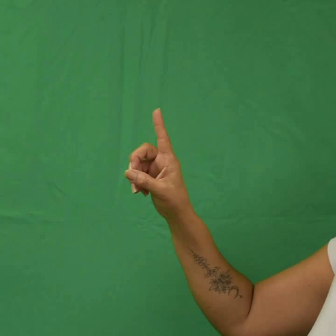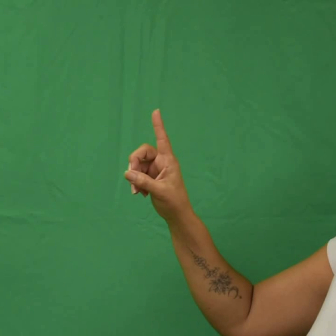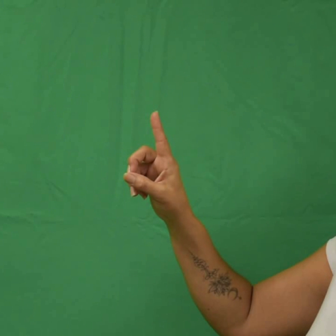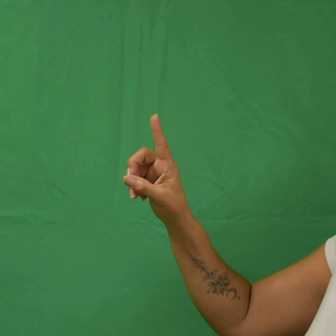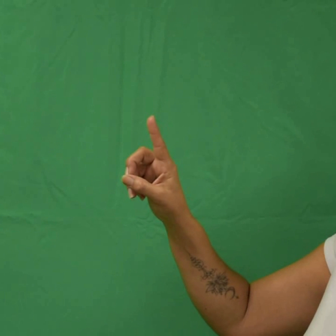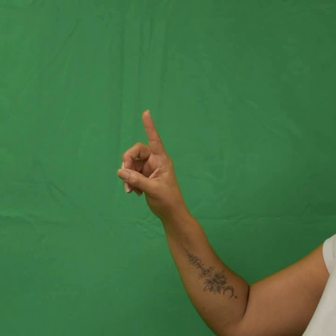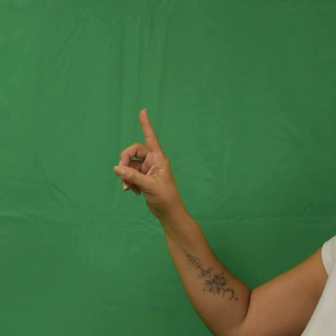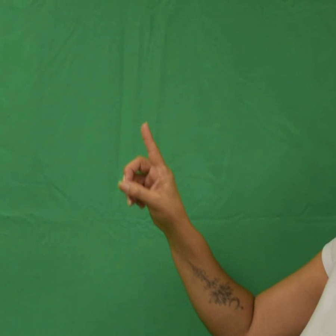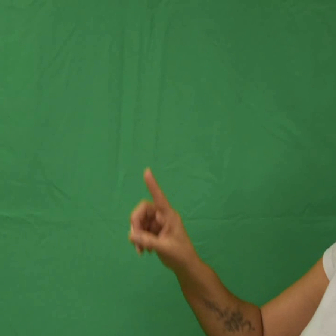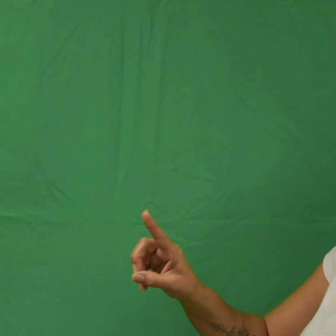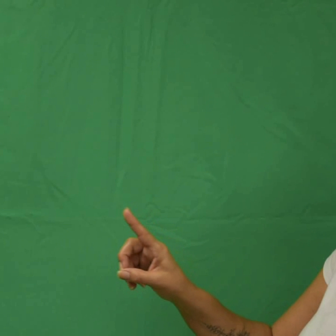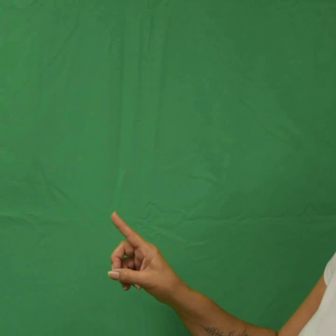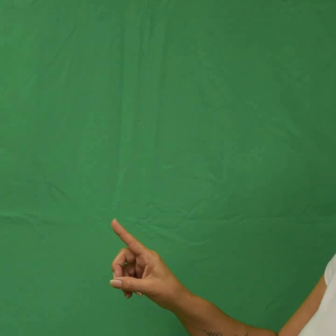Z